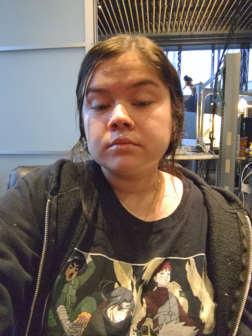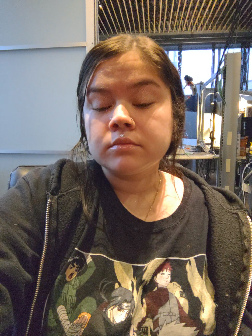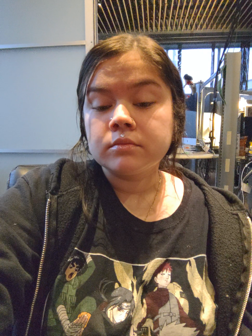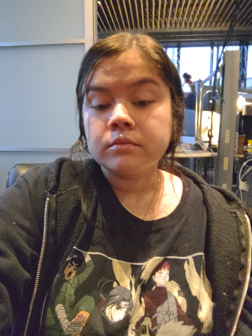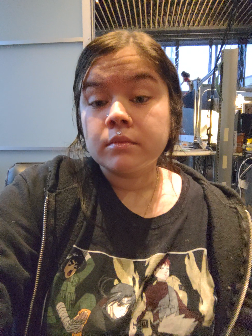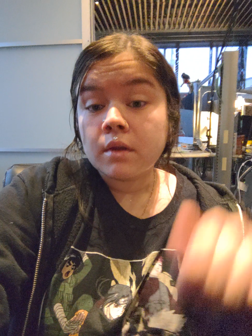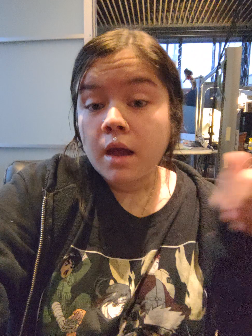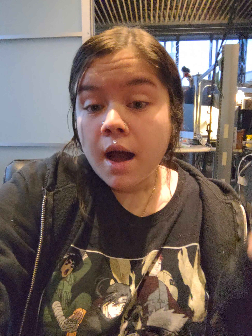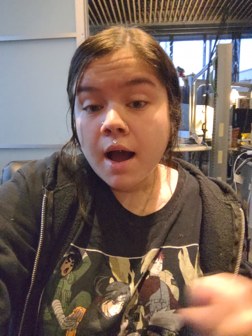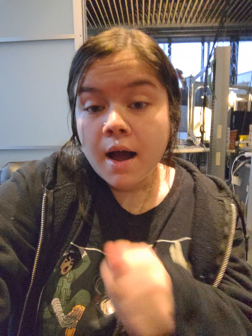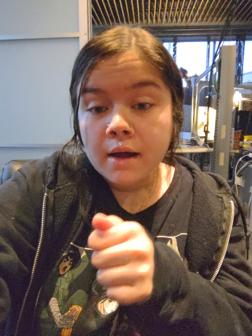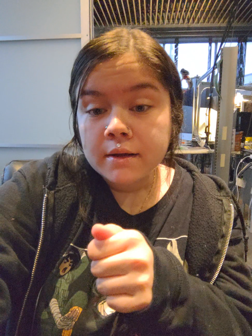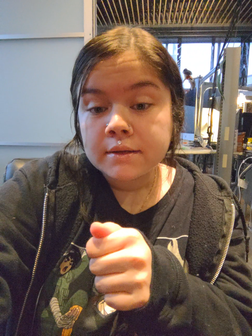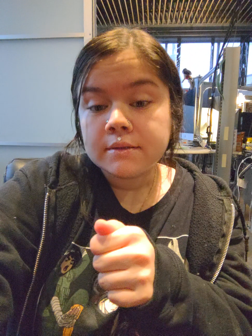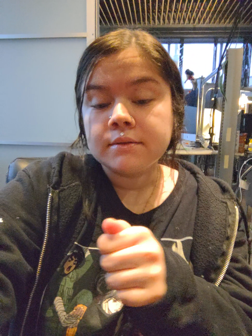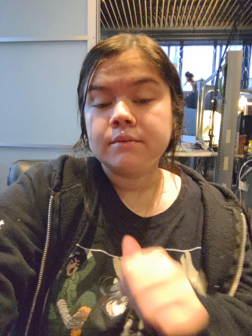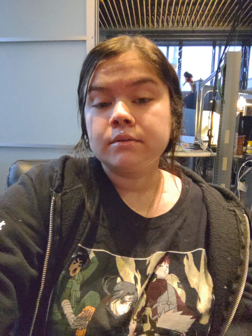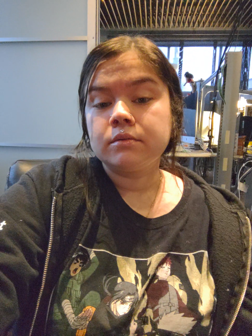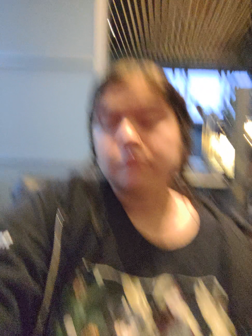hide